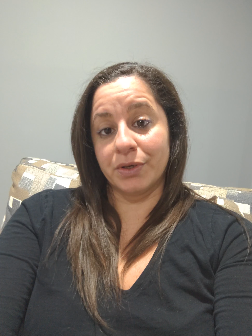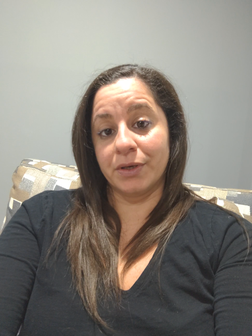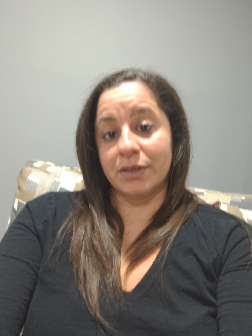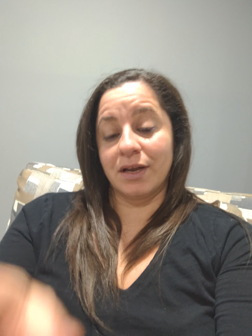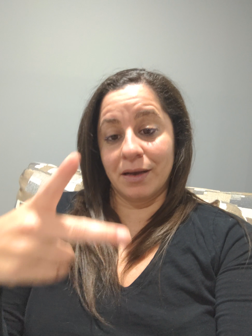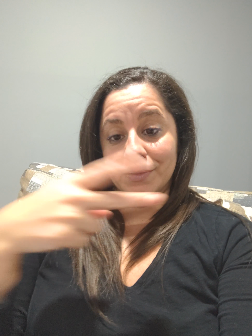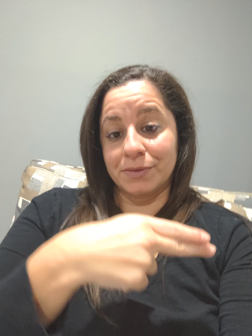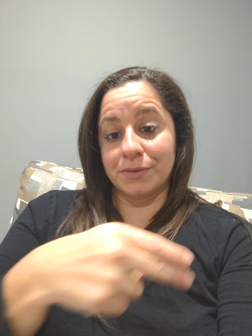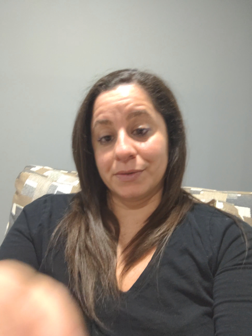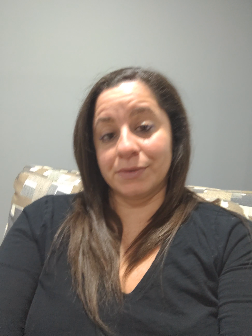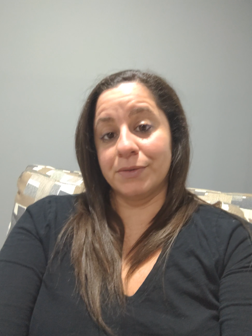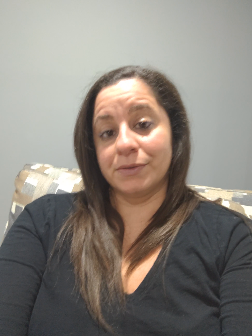cut